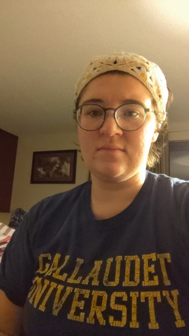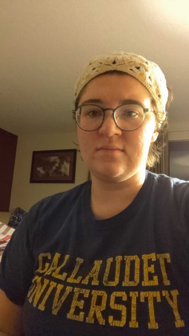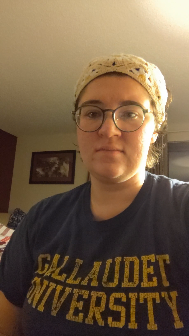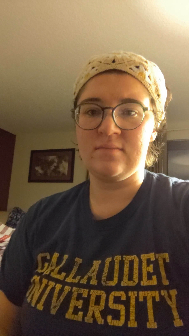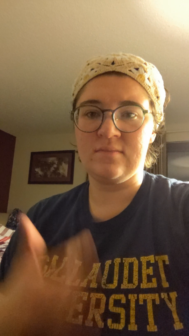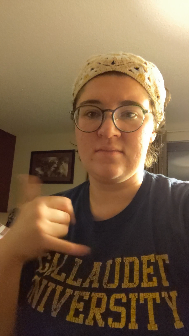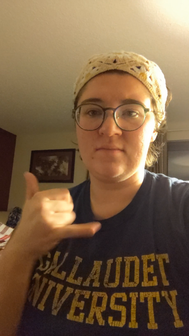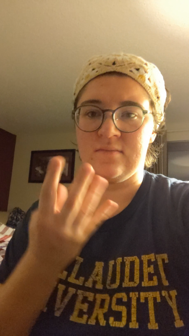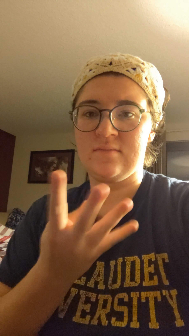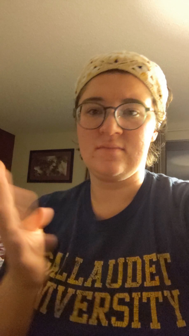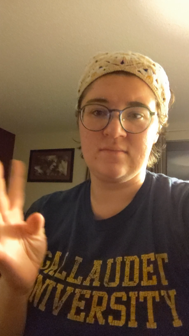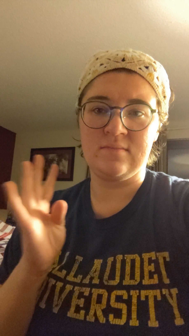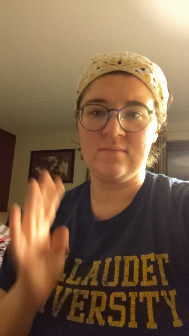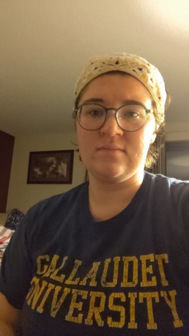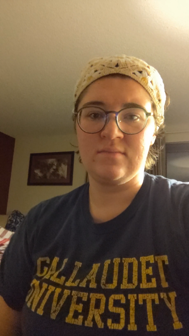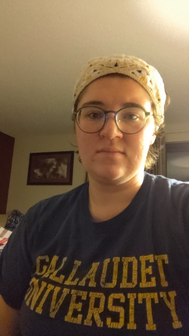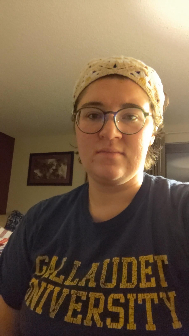playpen